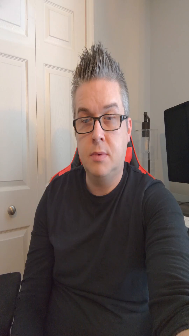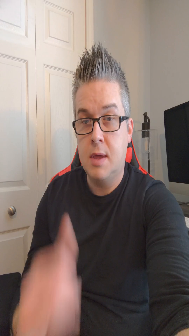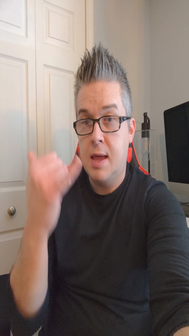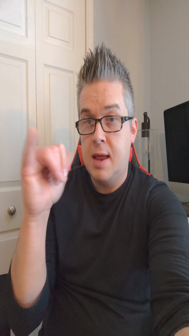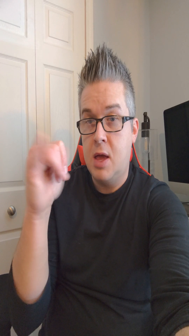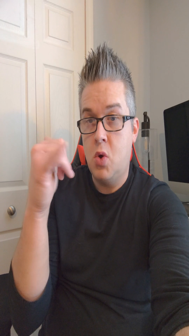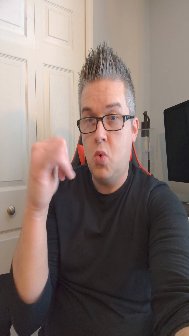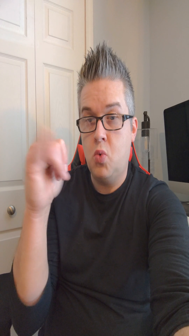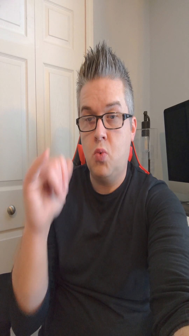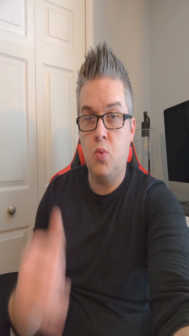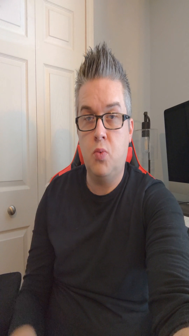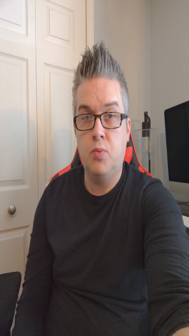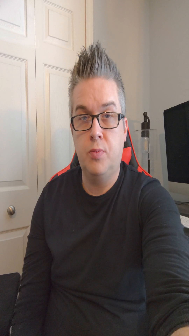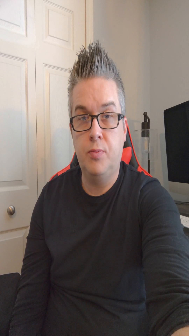yellow